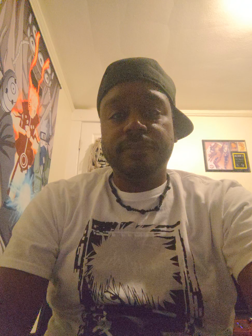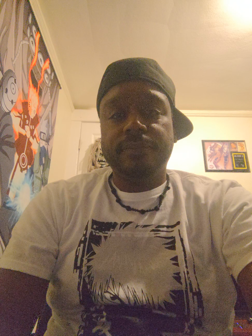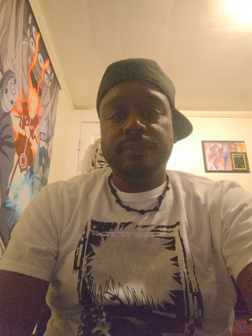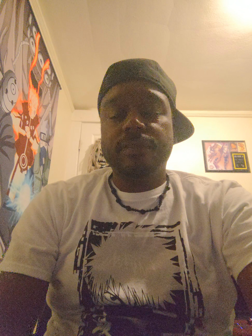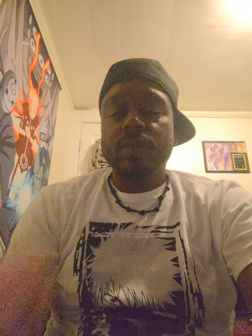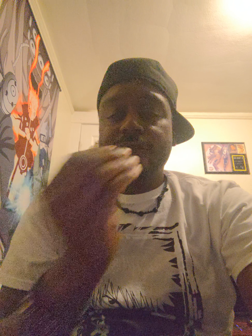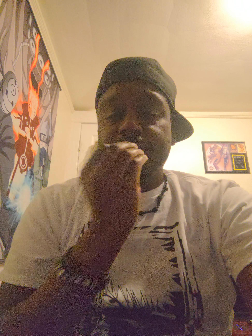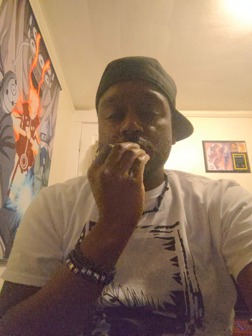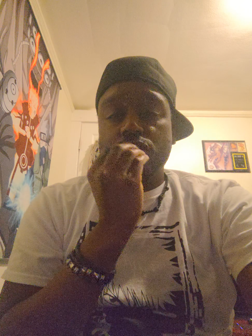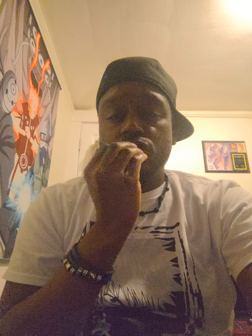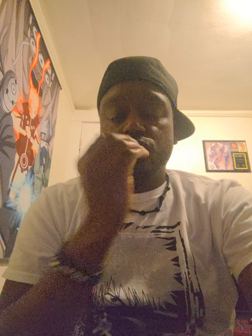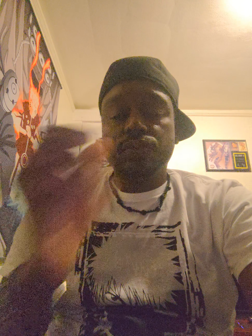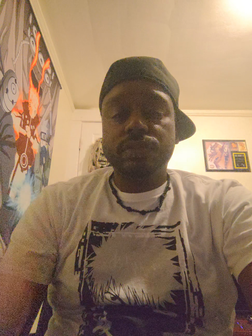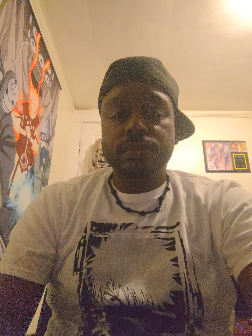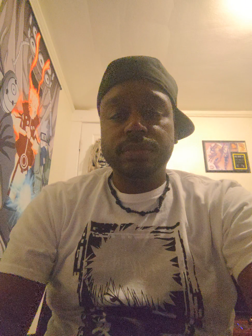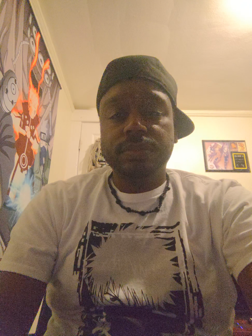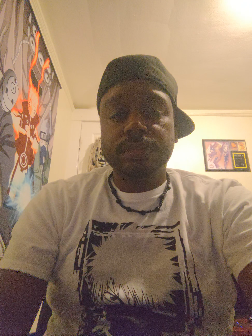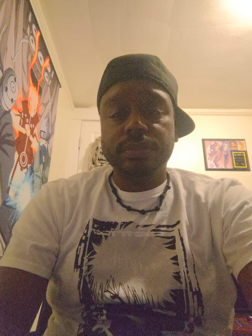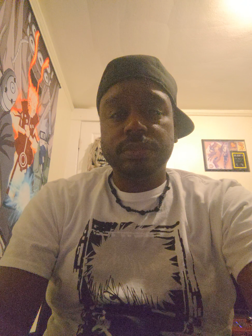food